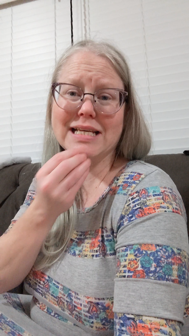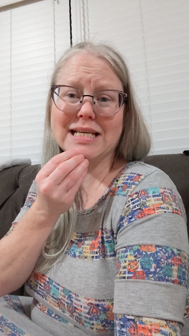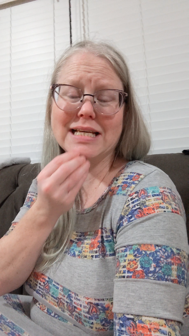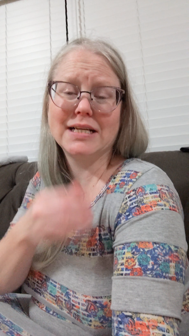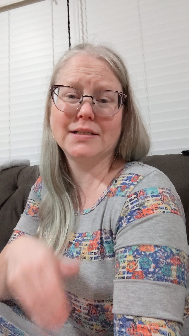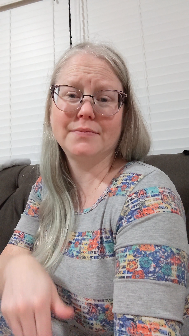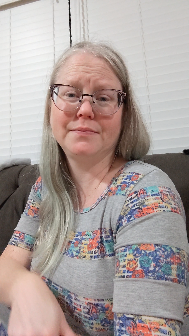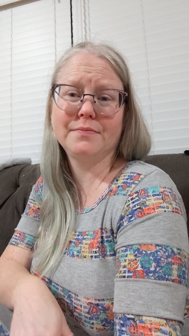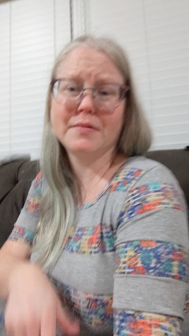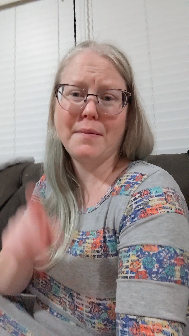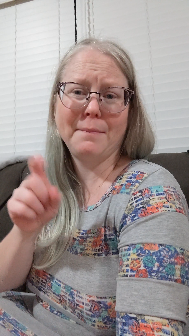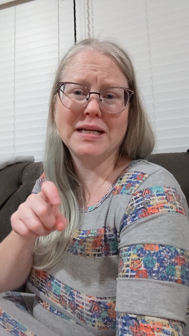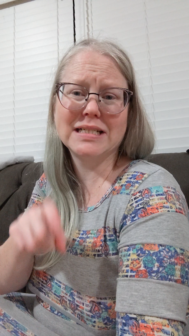must